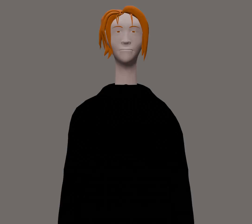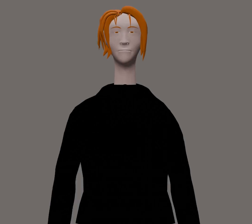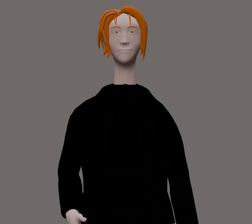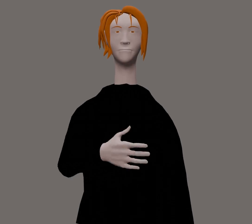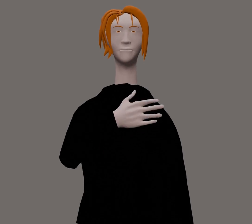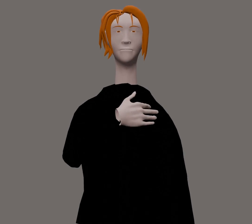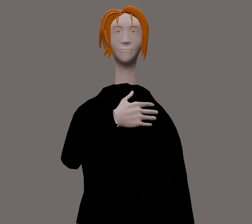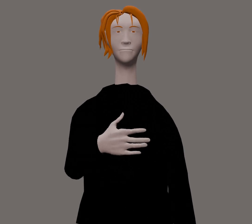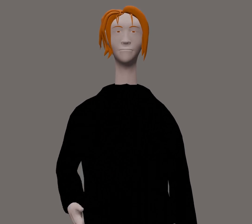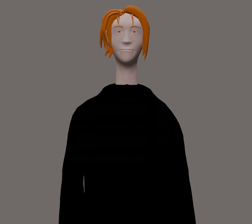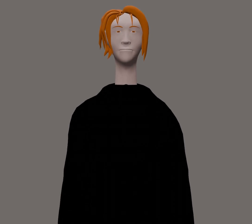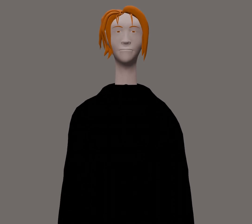My